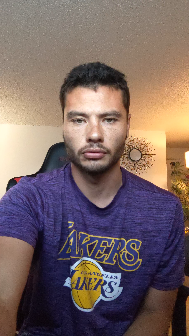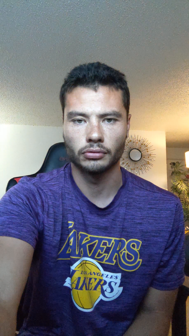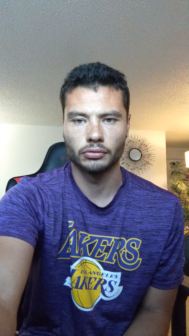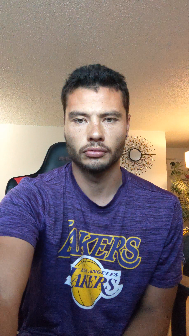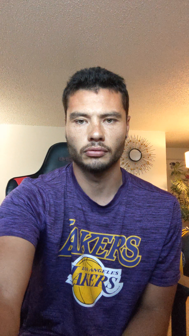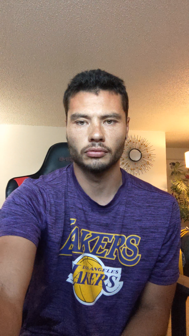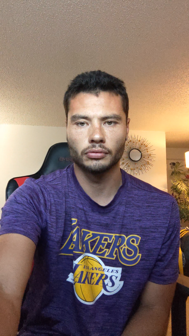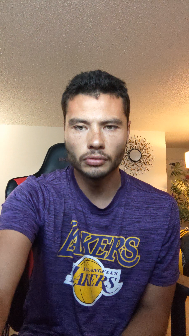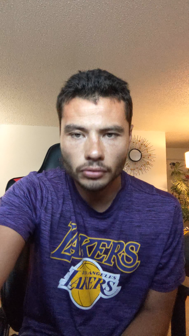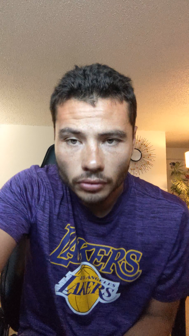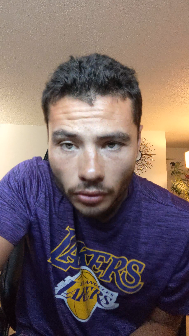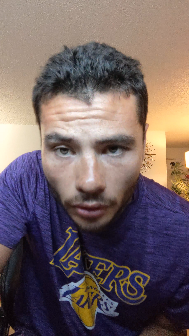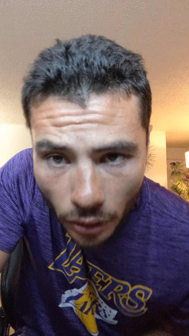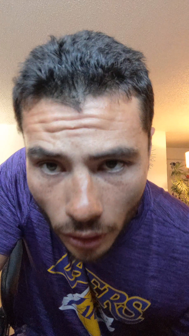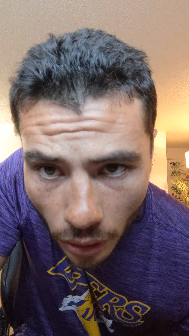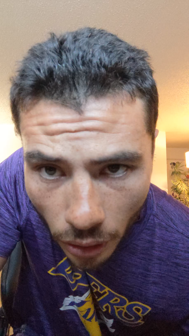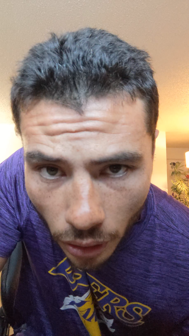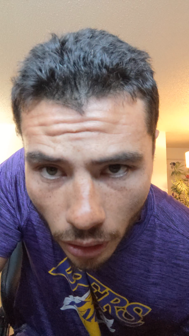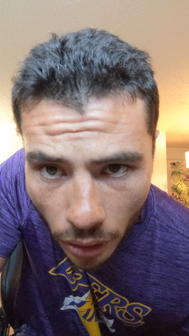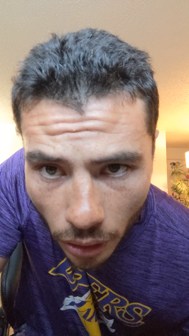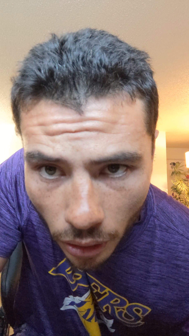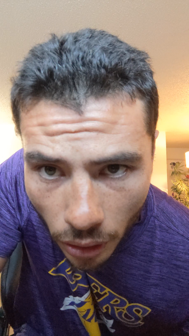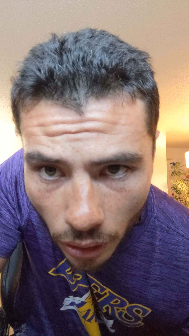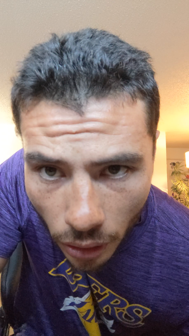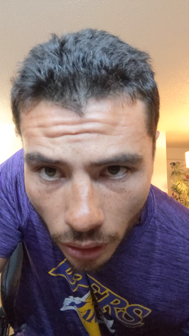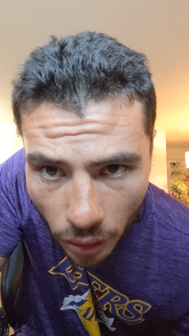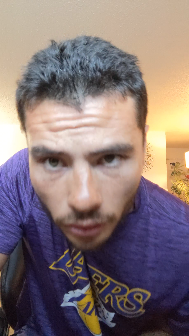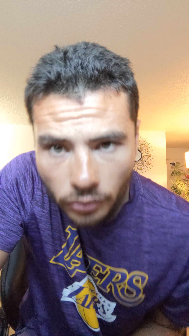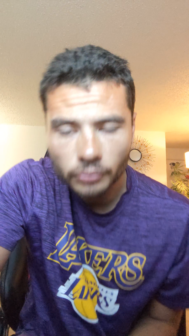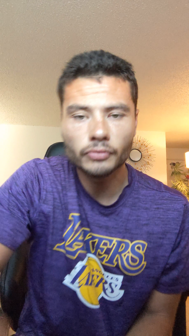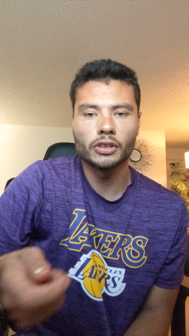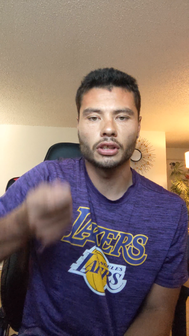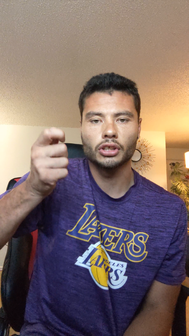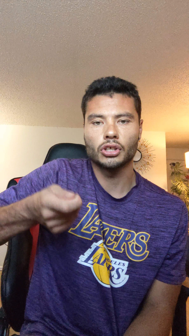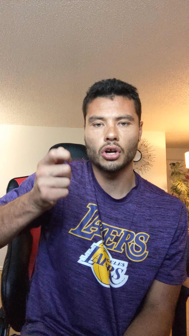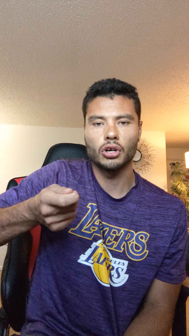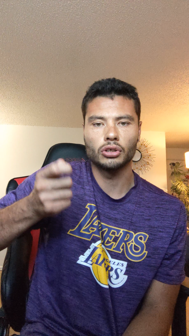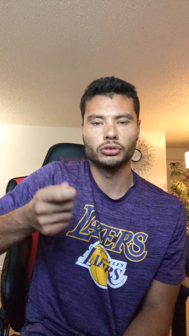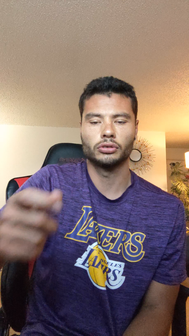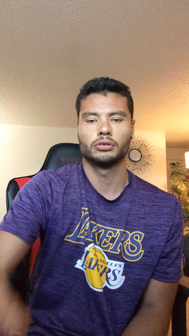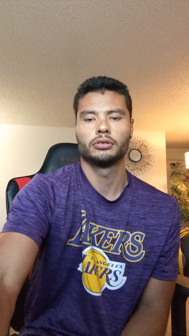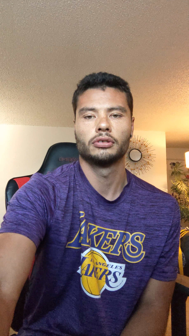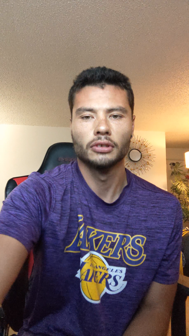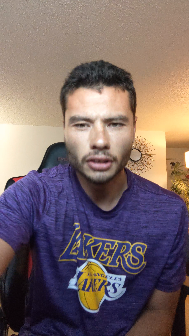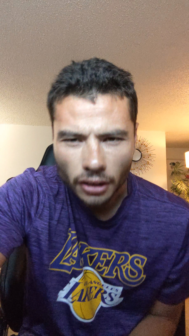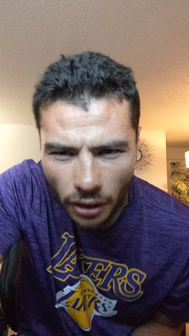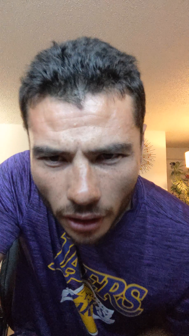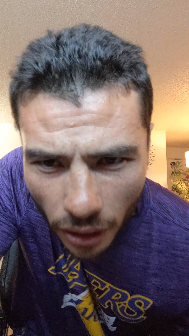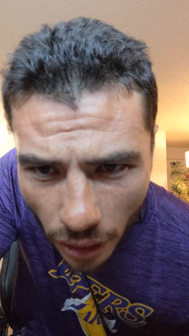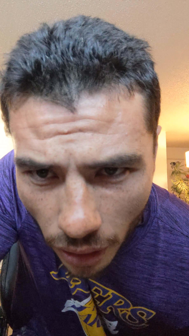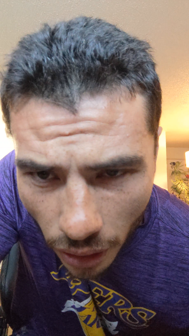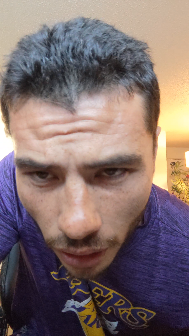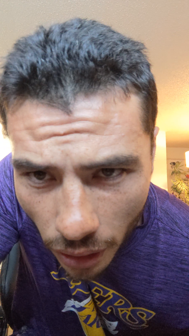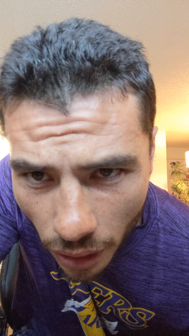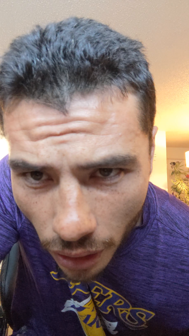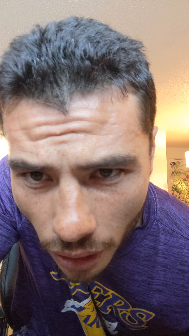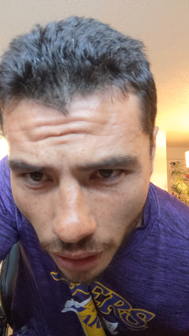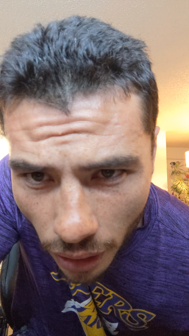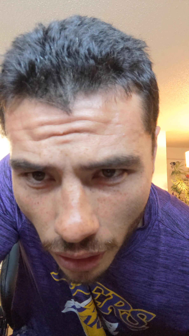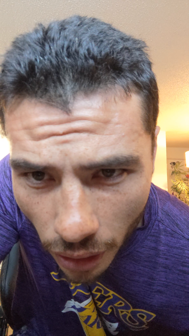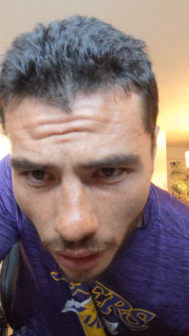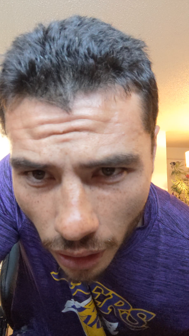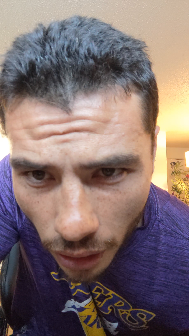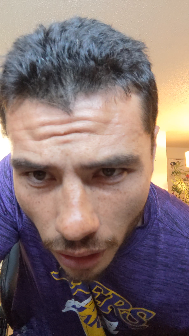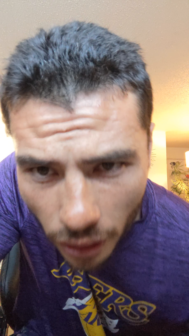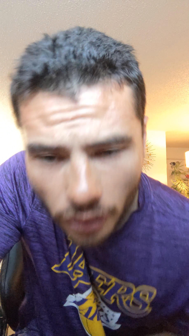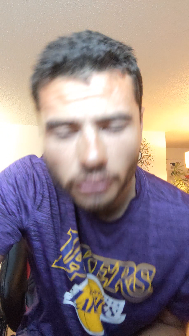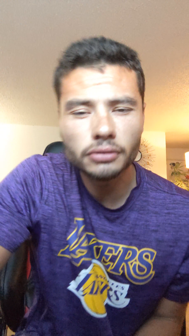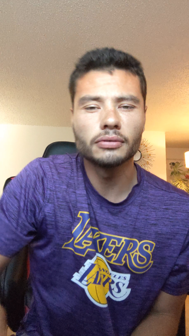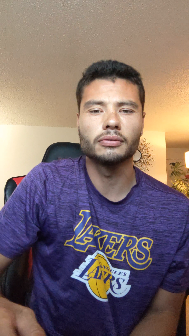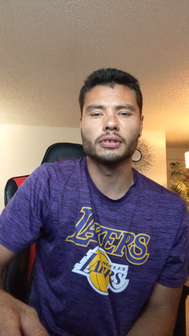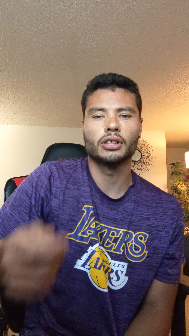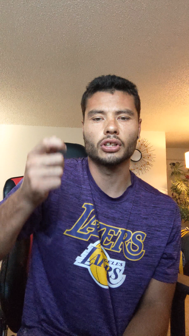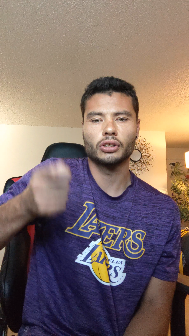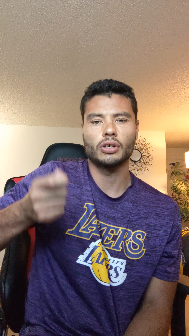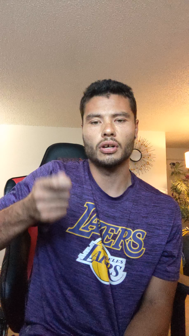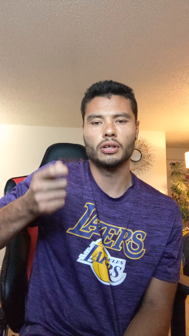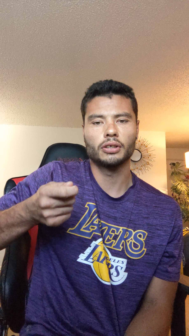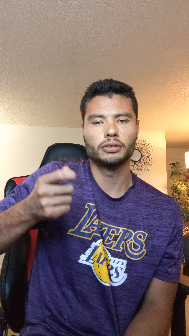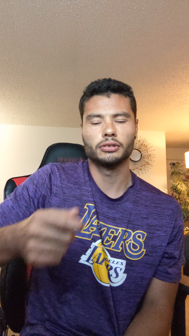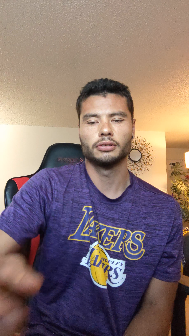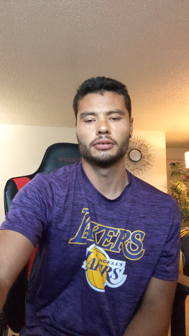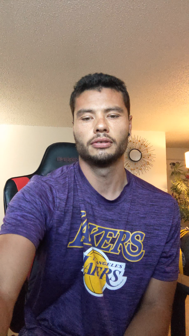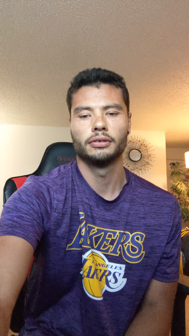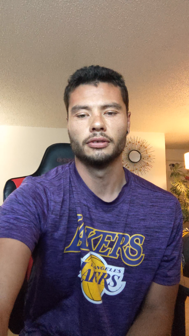cart